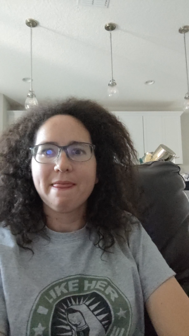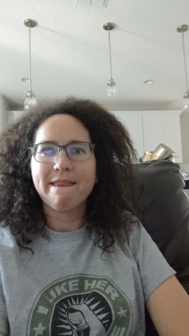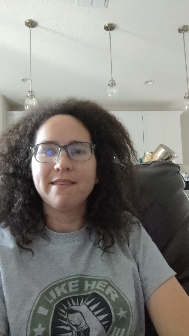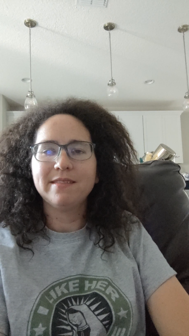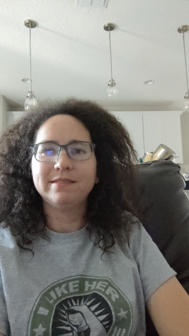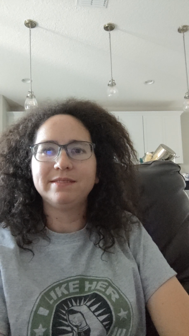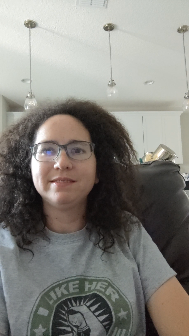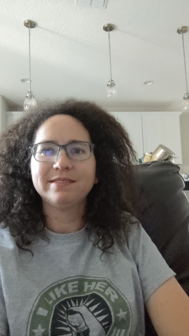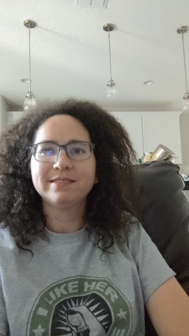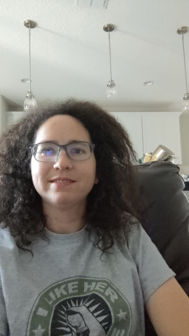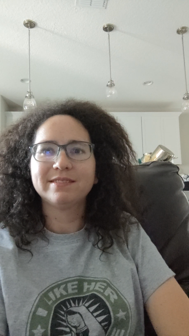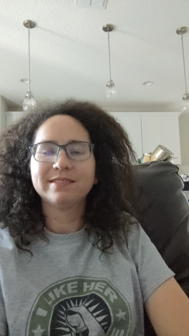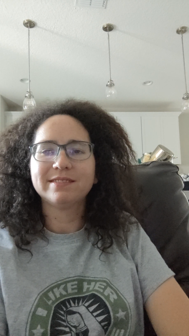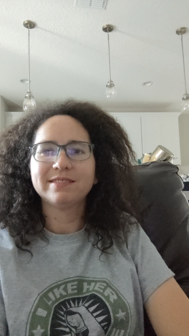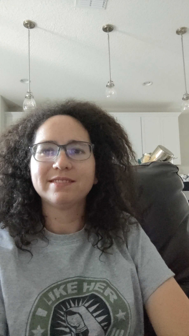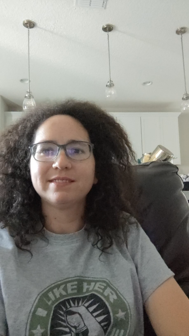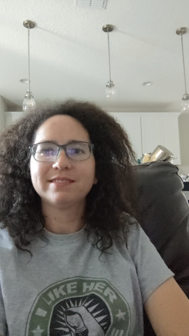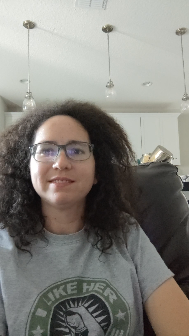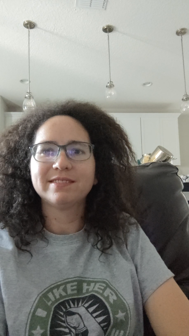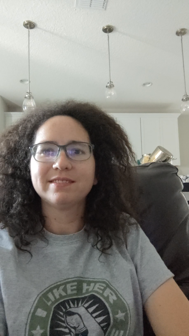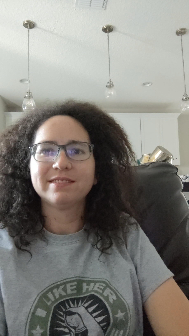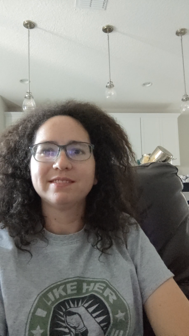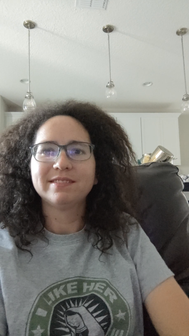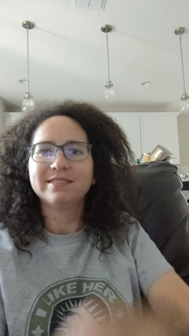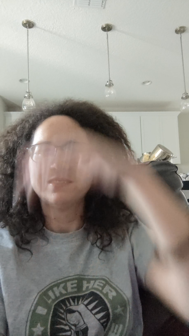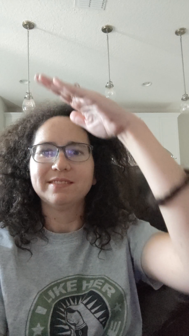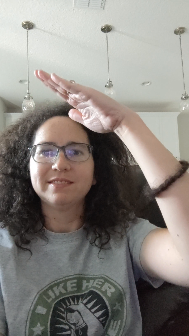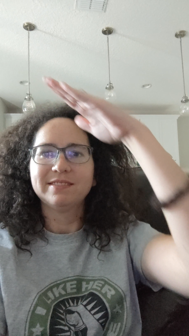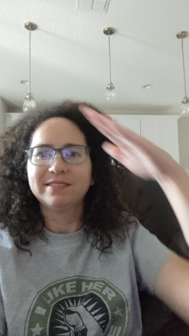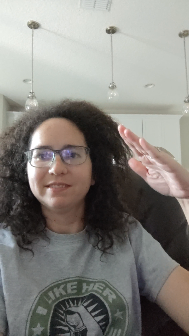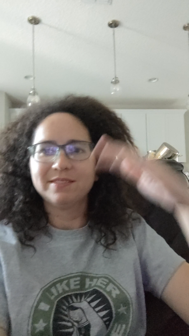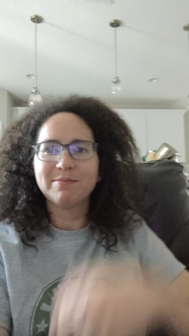roof